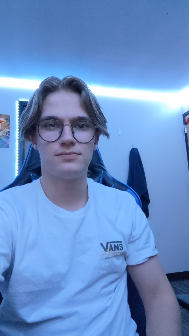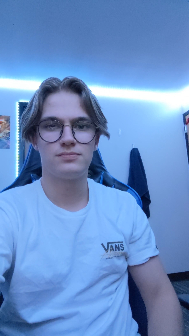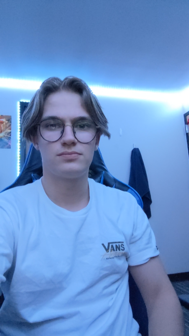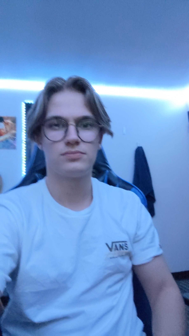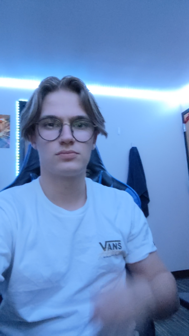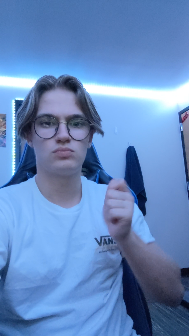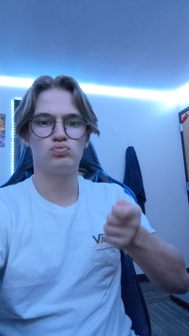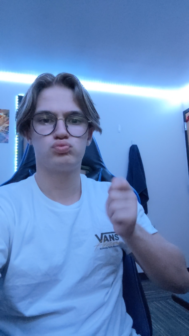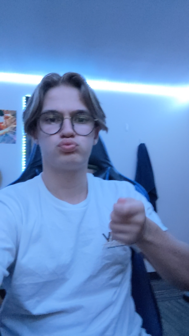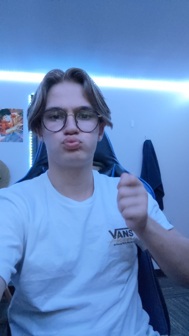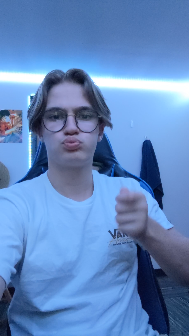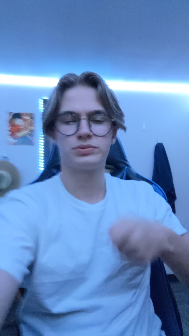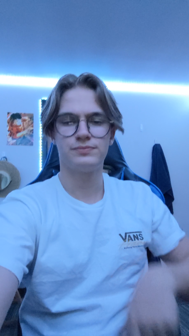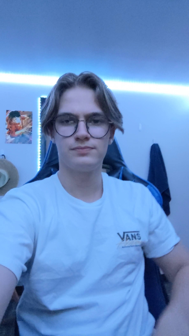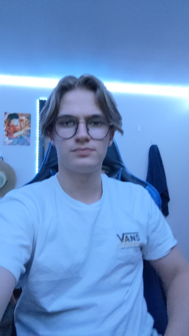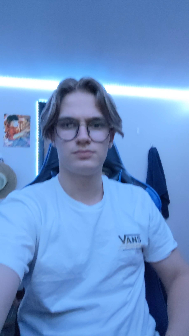cart